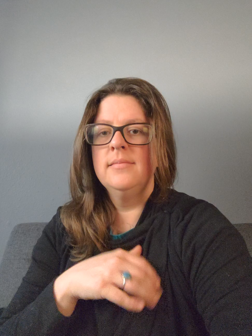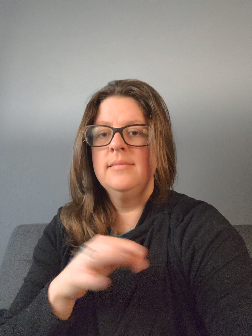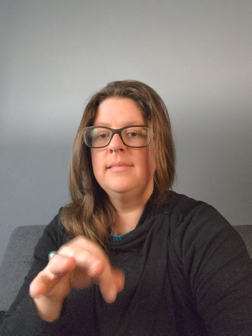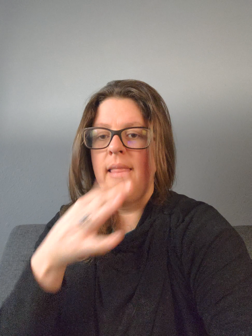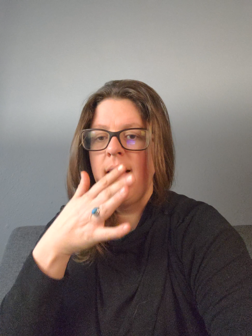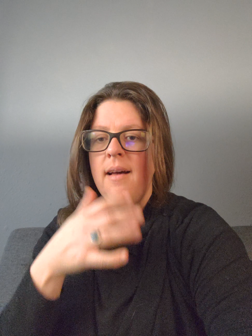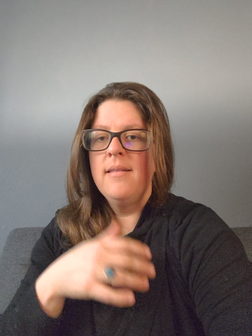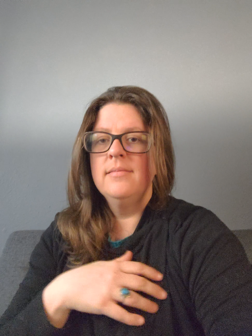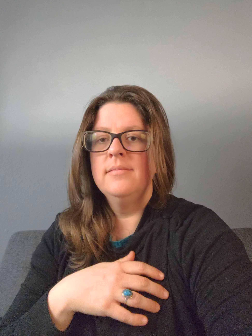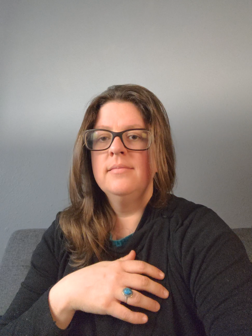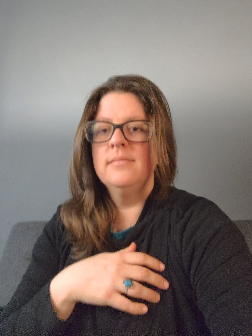snack